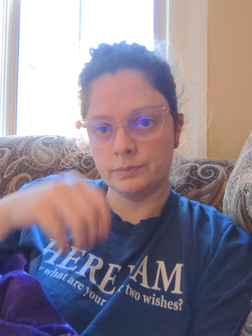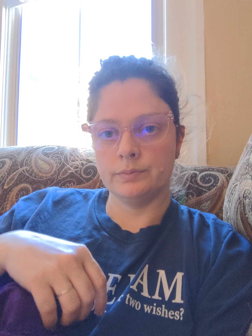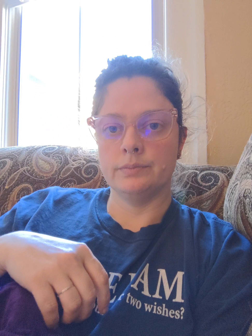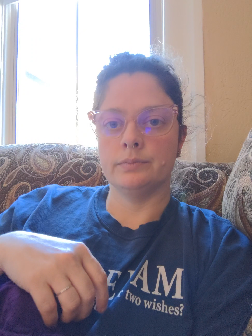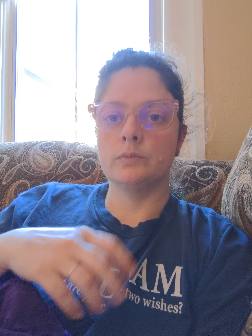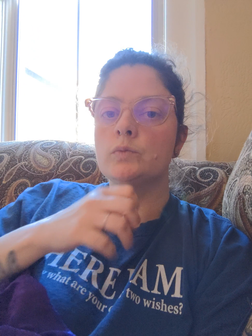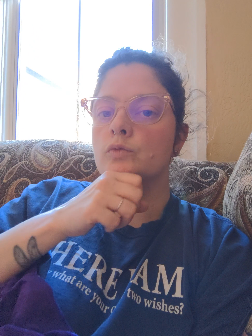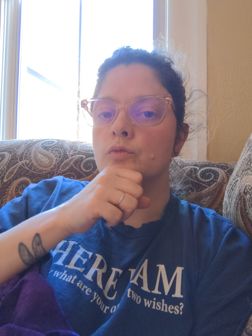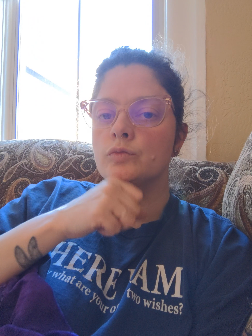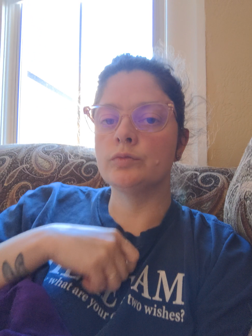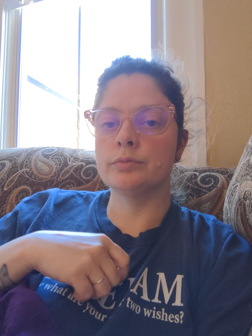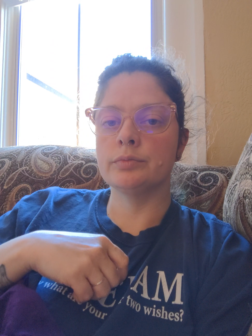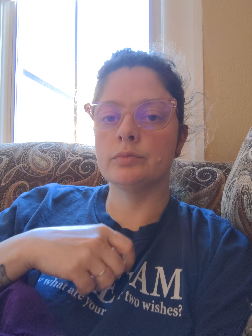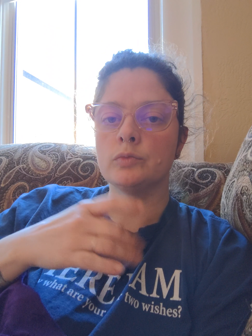orange